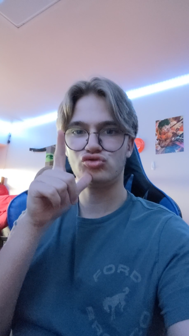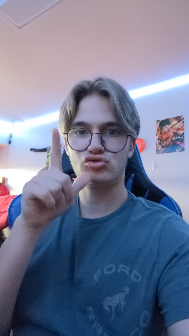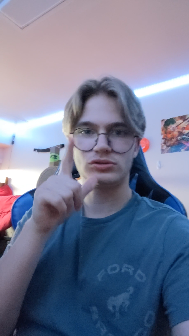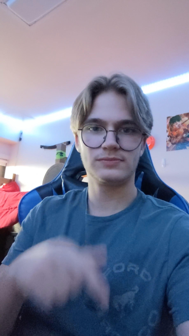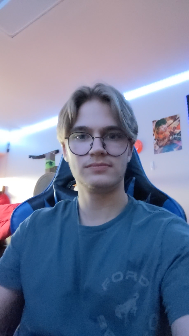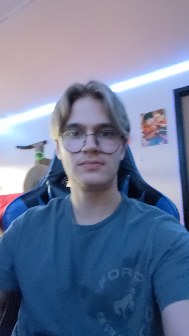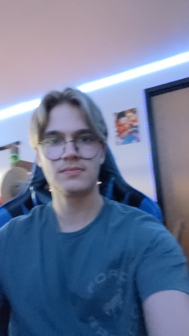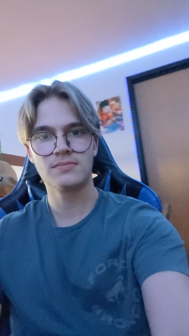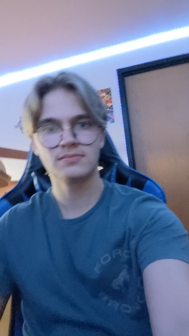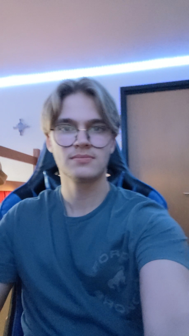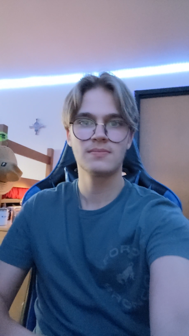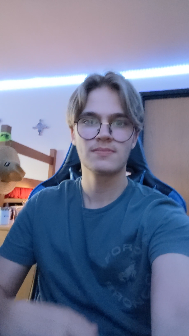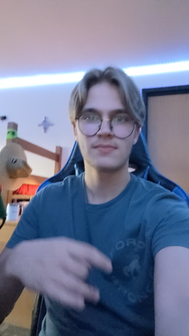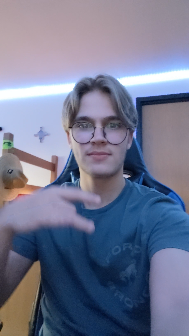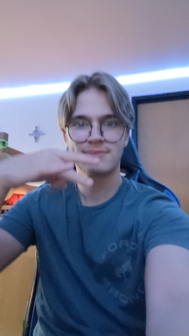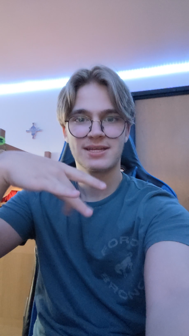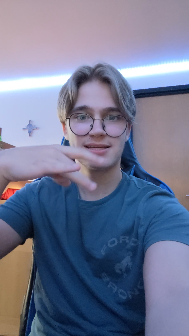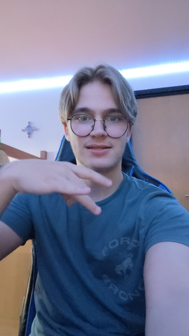pumpkin